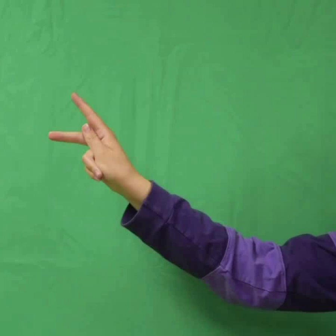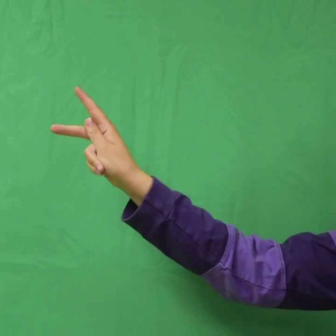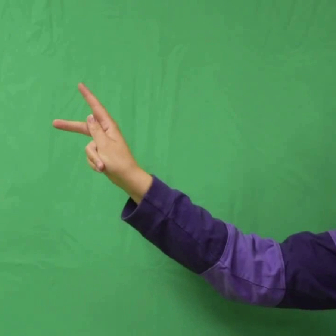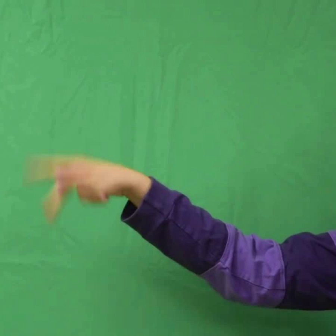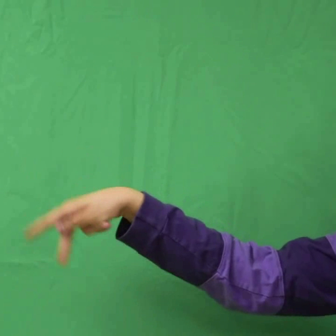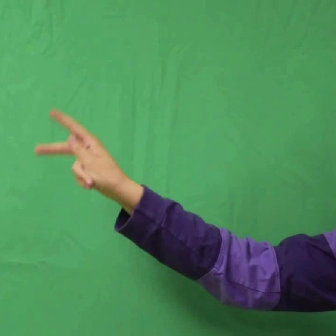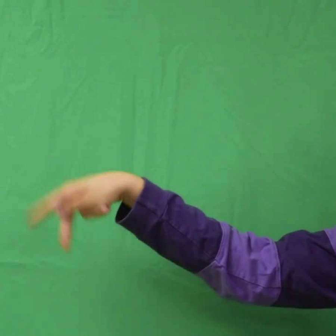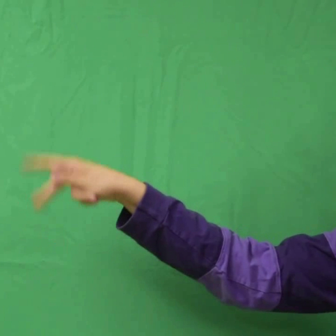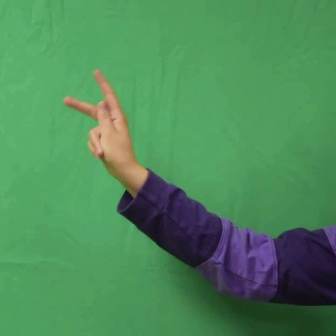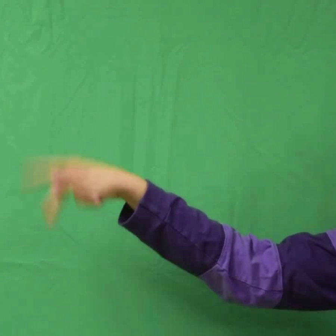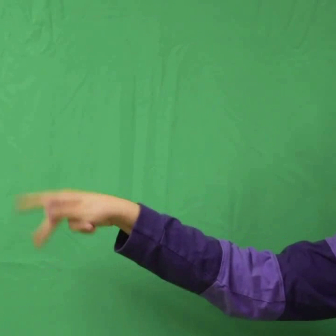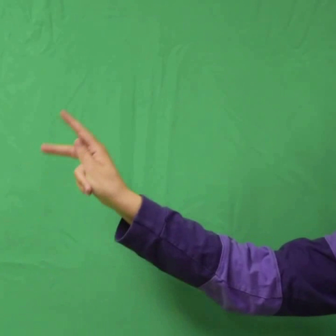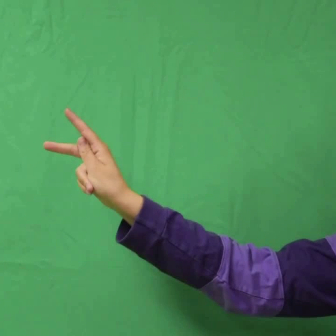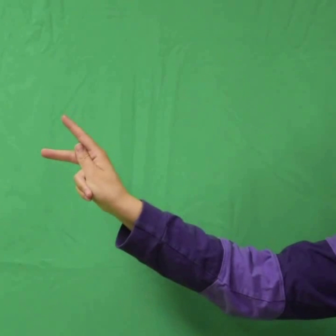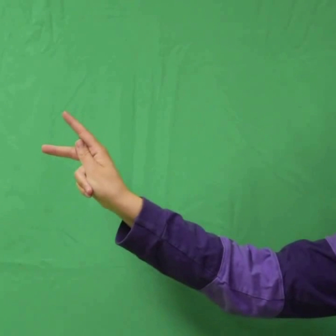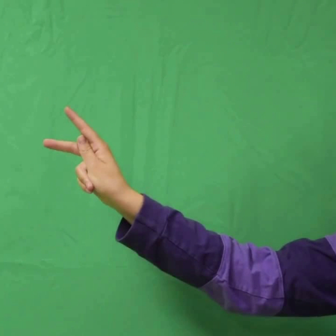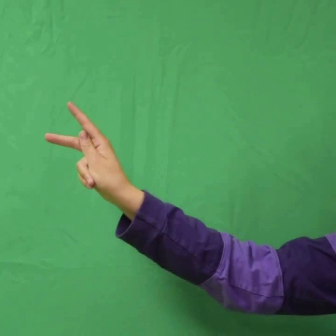K